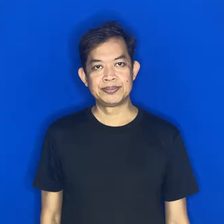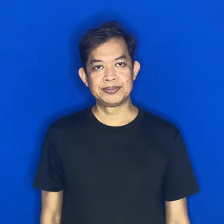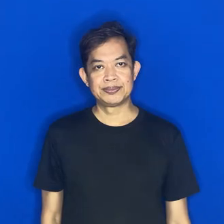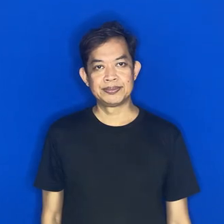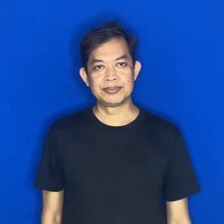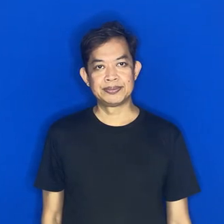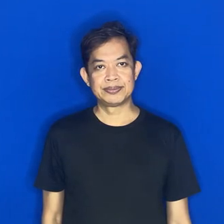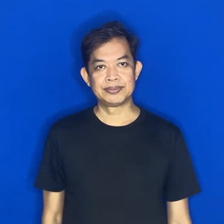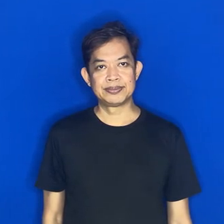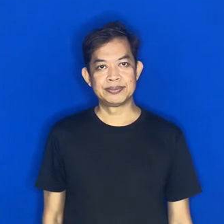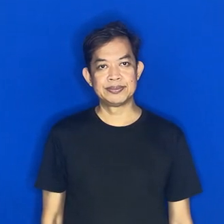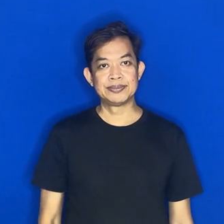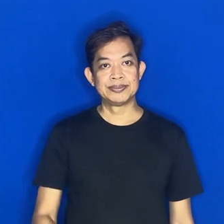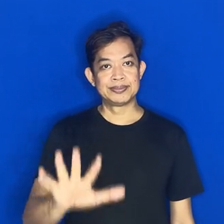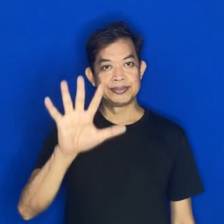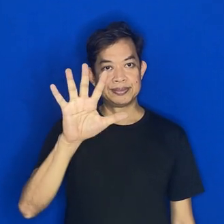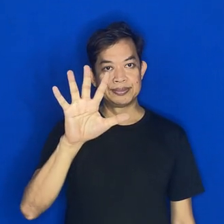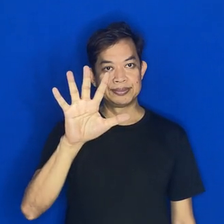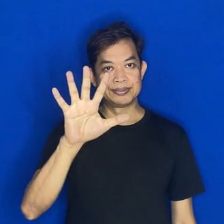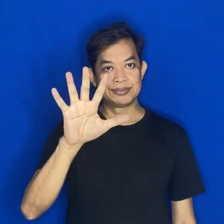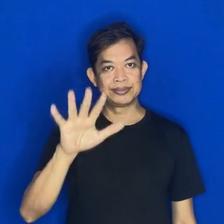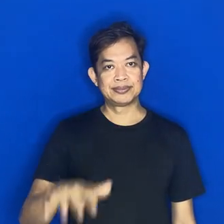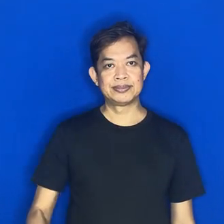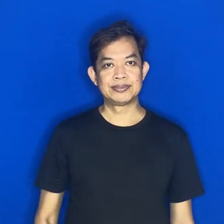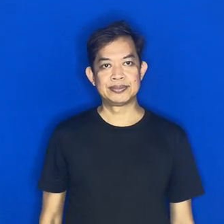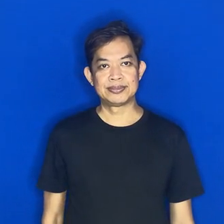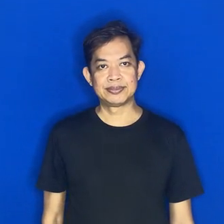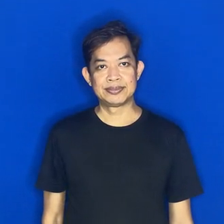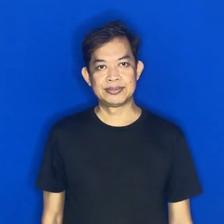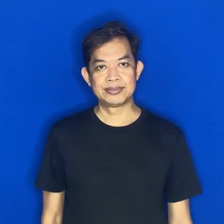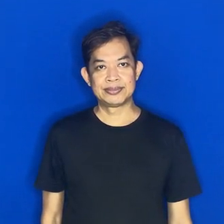five